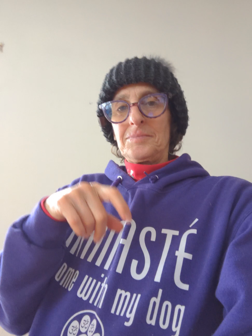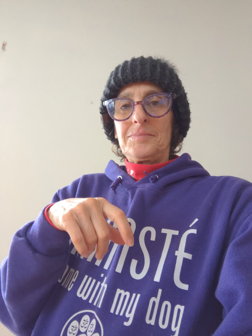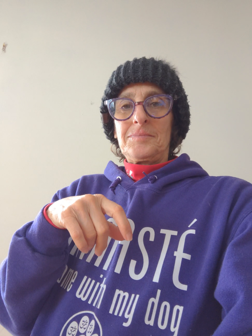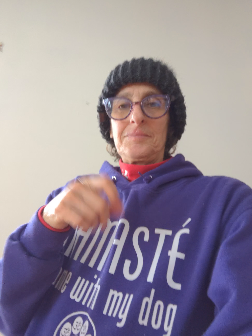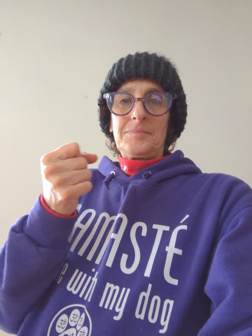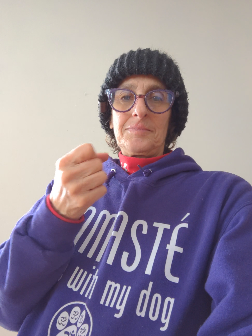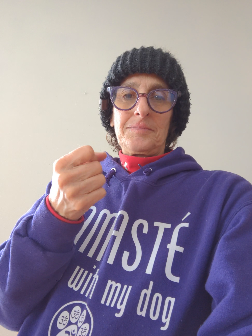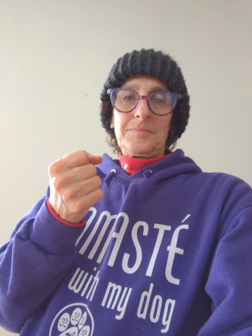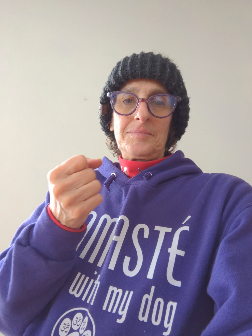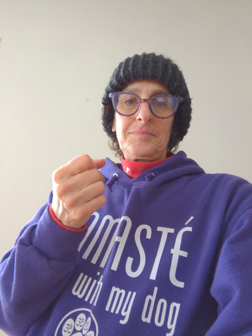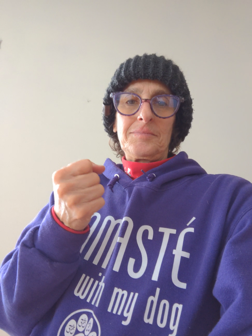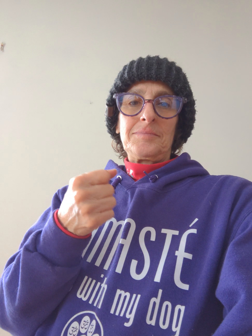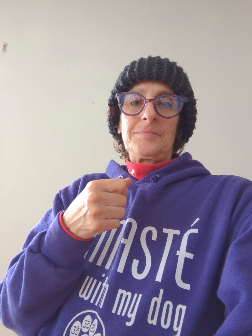milk